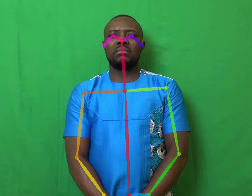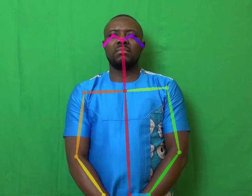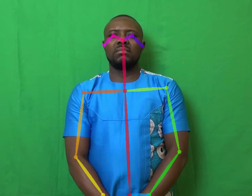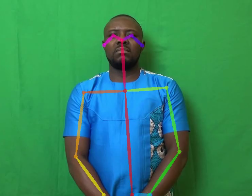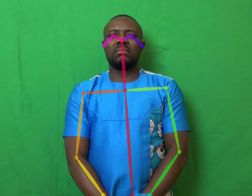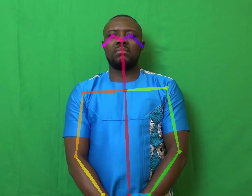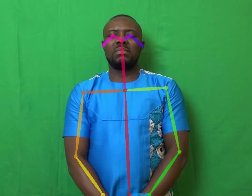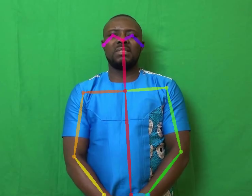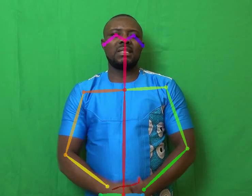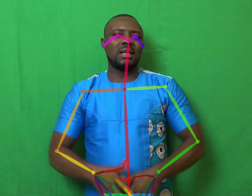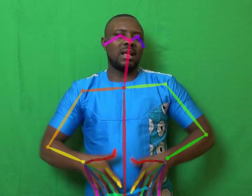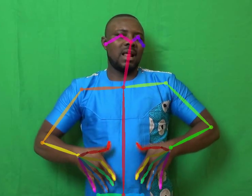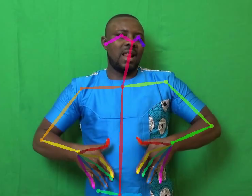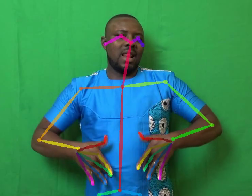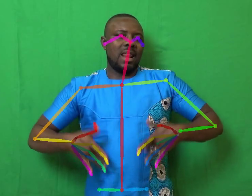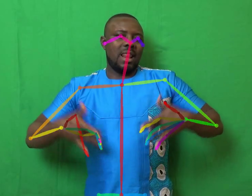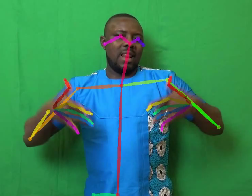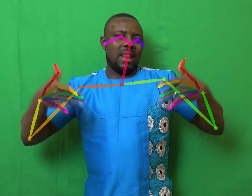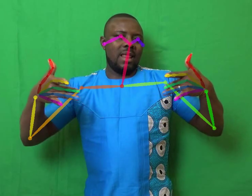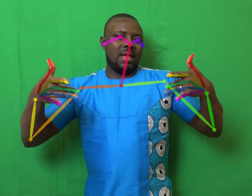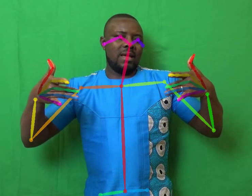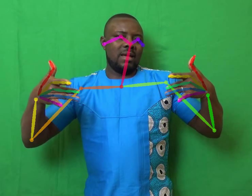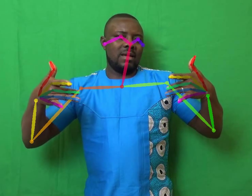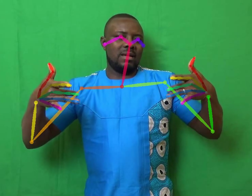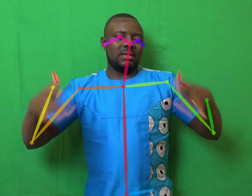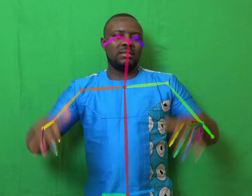light